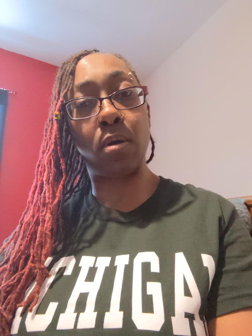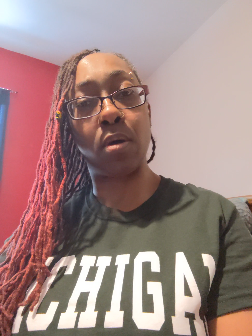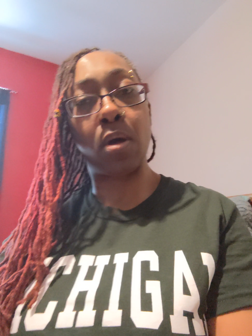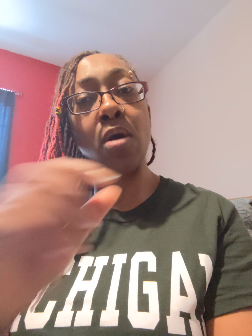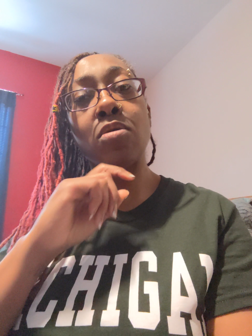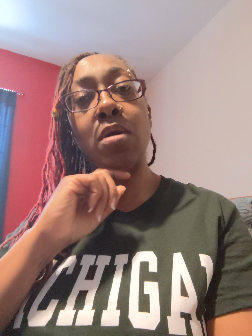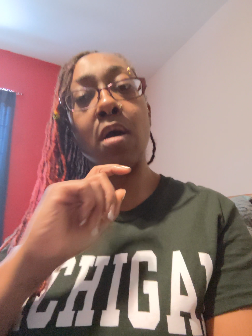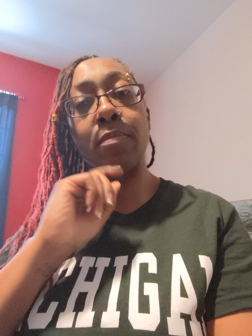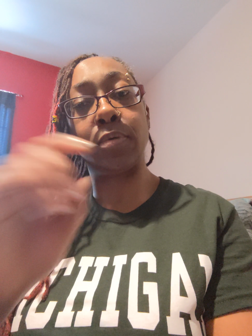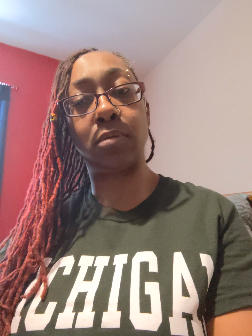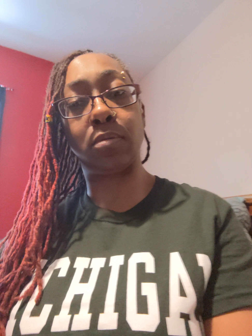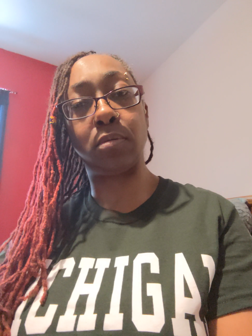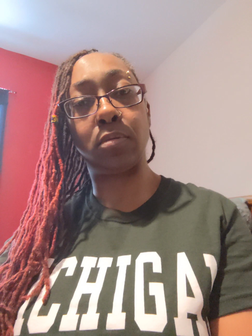garbage